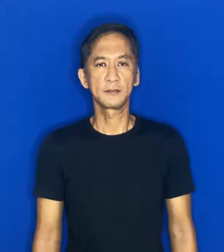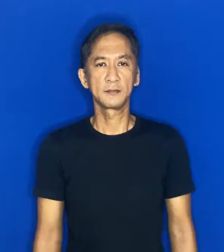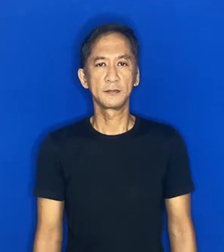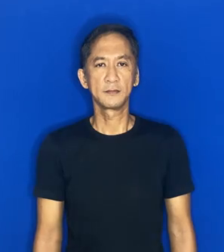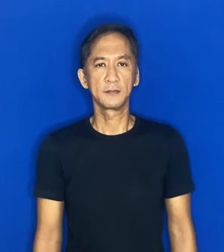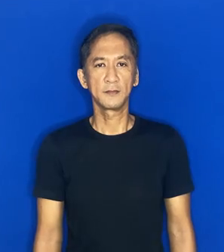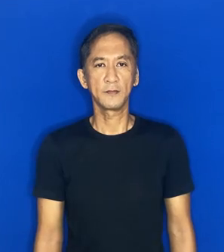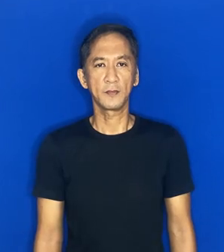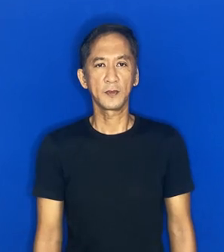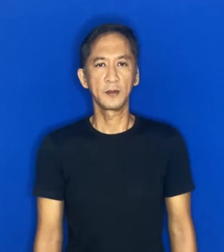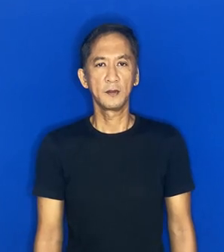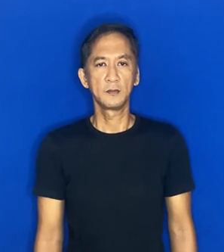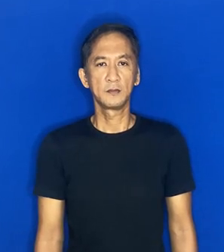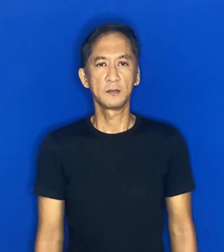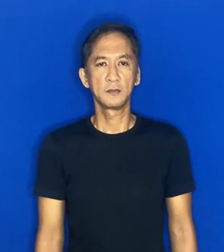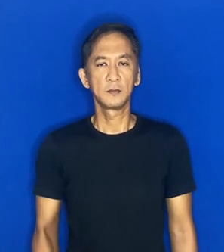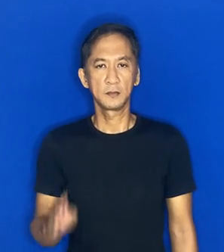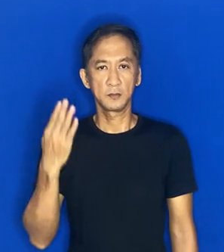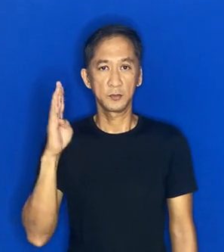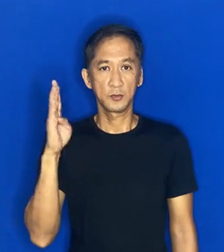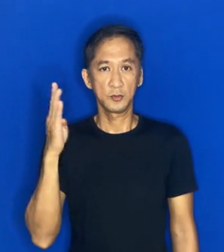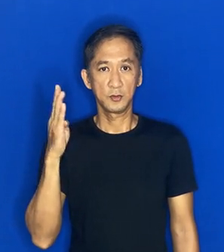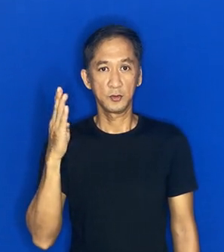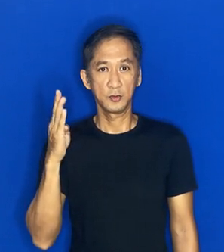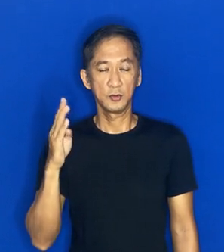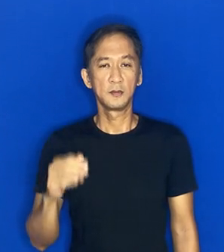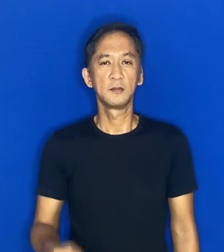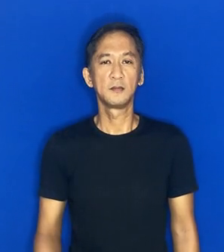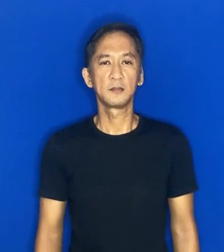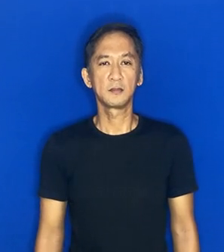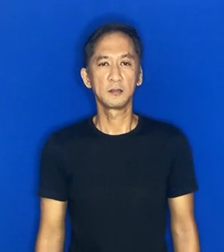blue